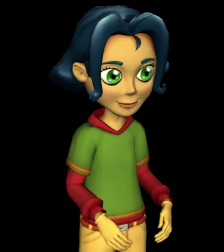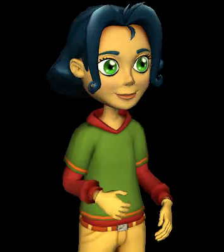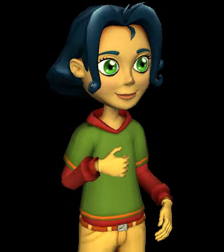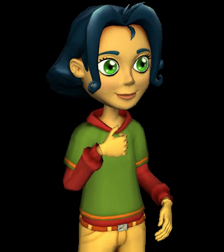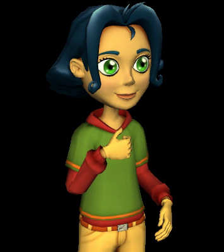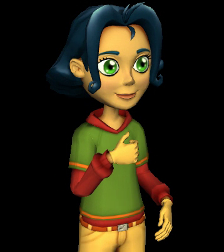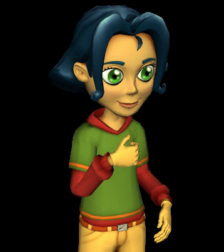غني